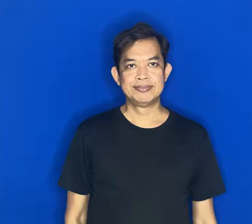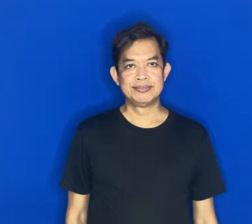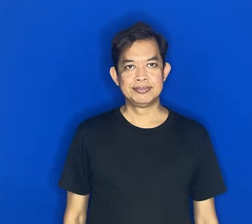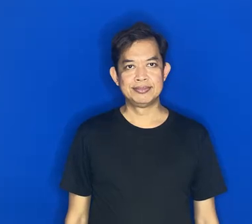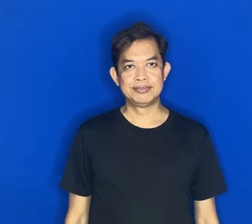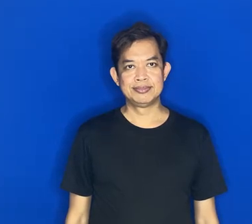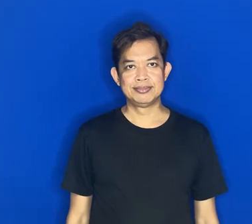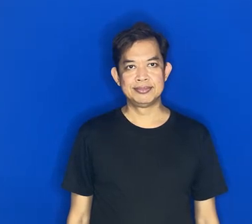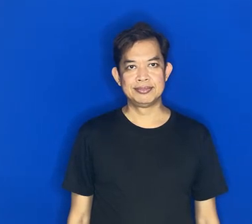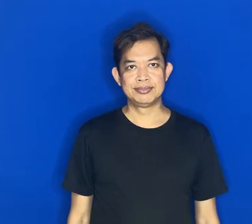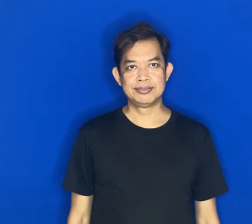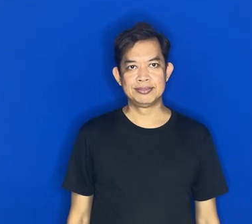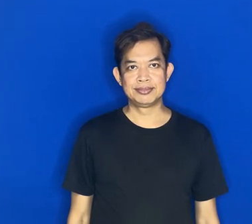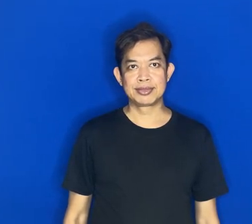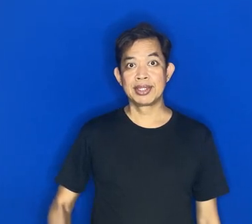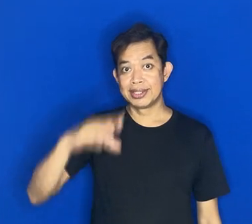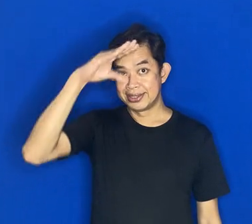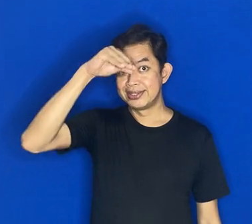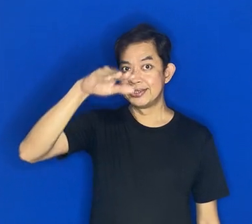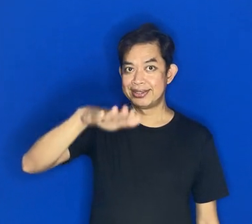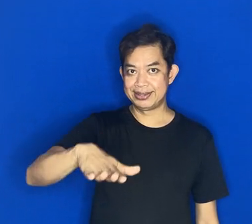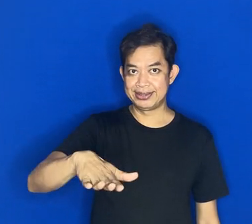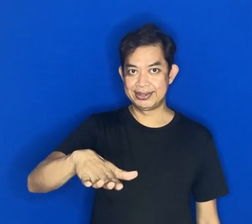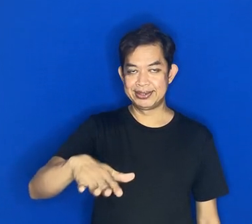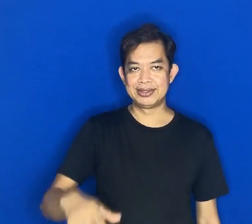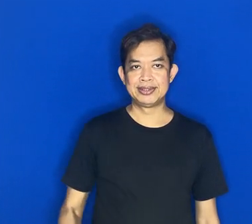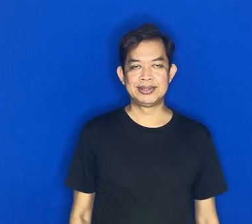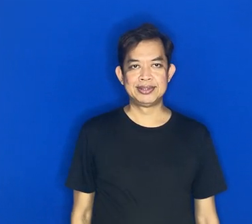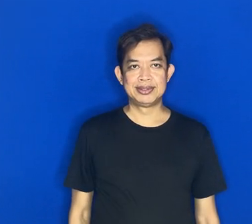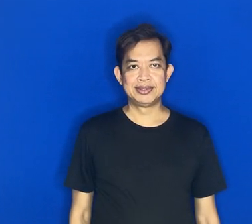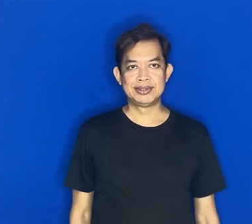boy